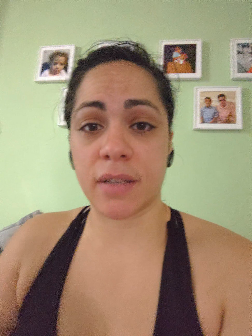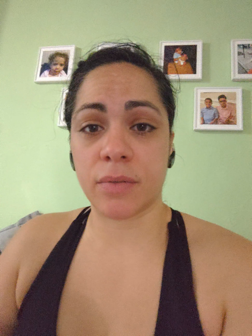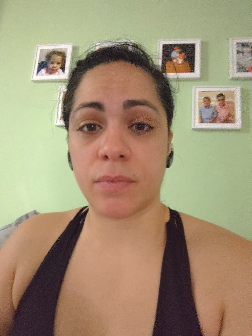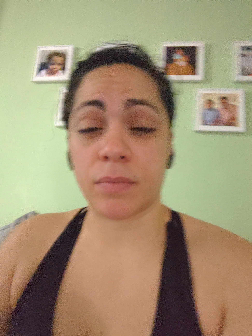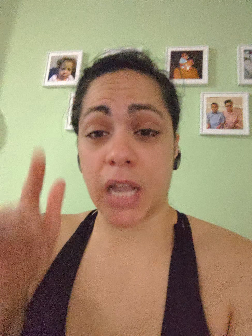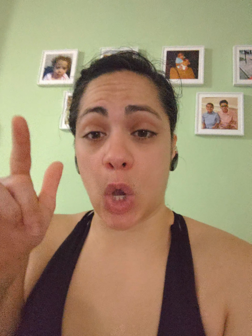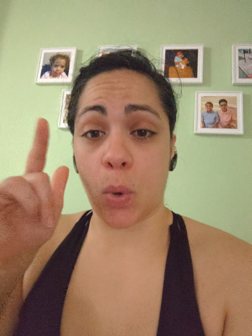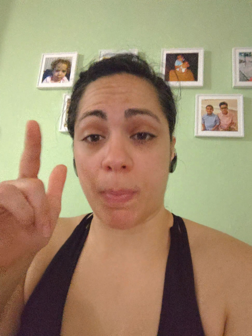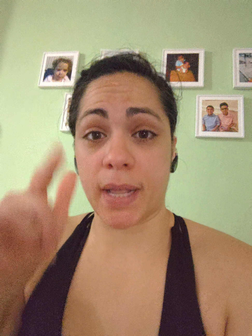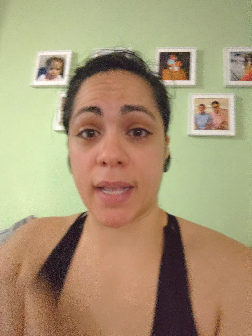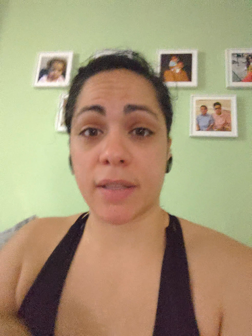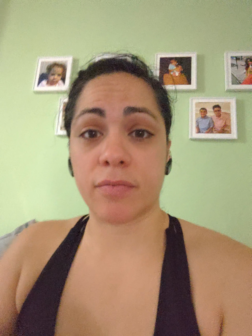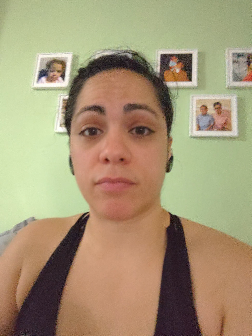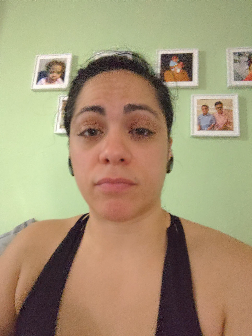airplane